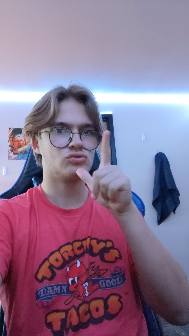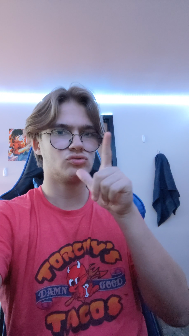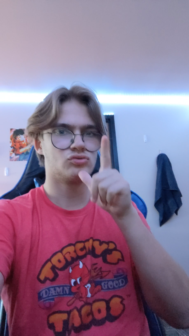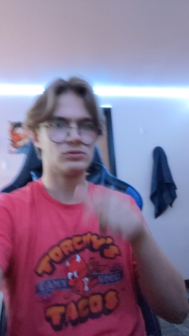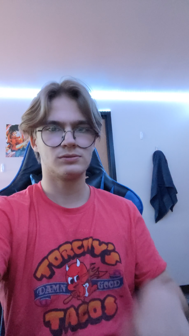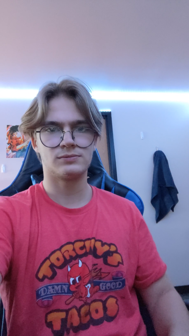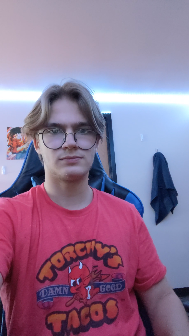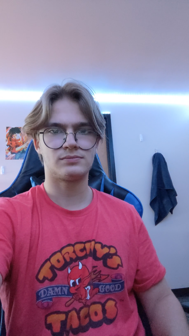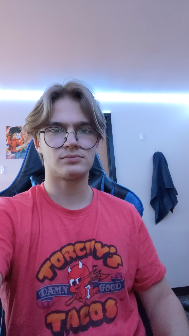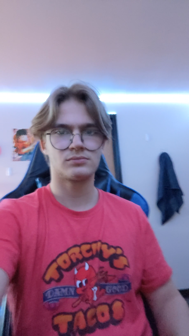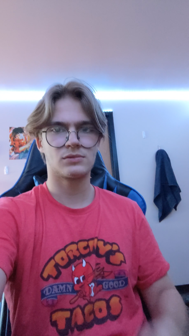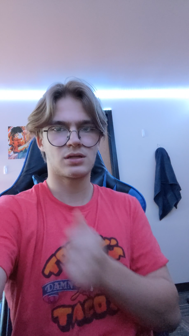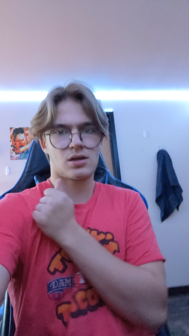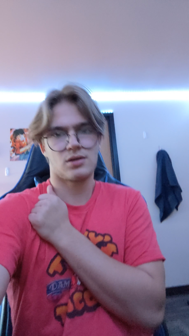hug